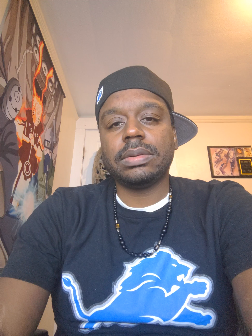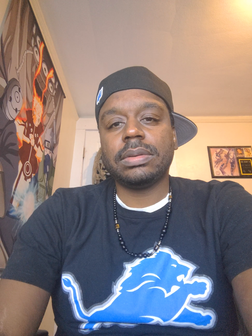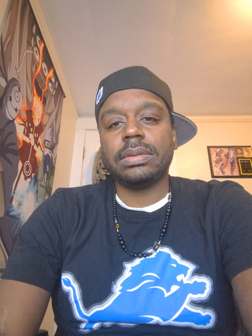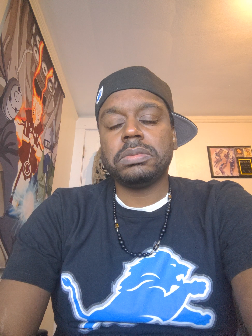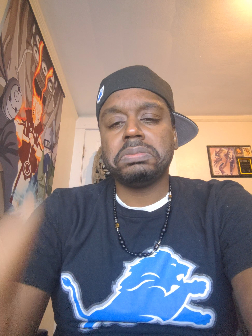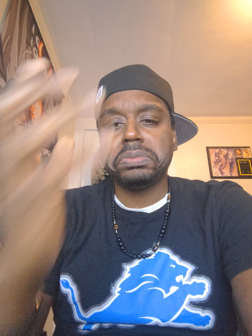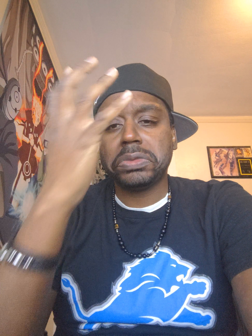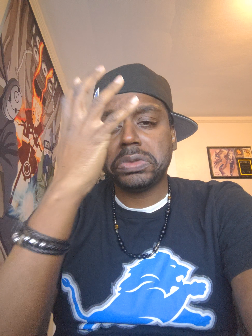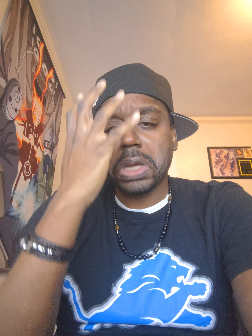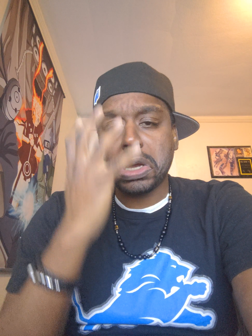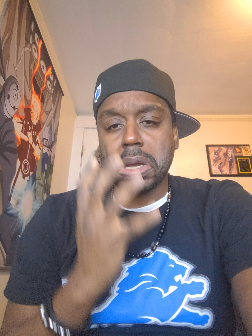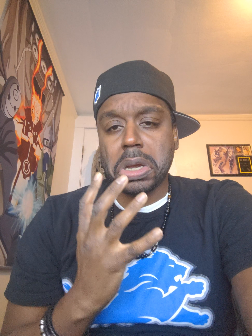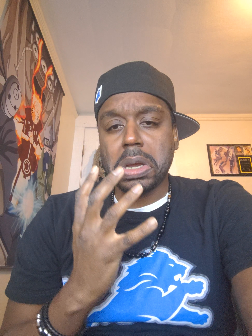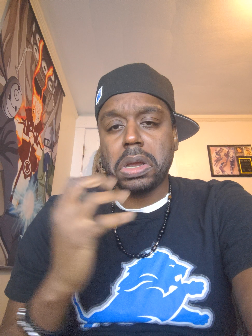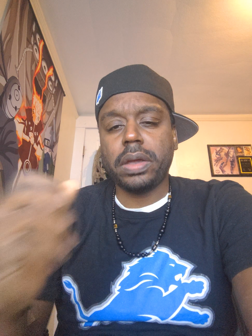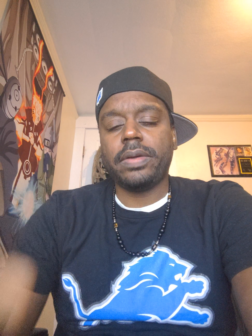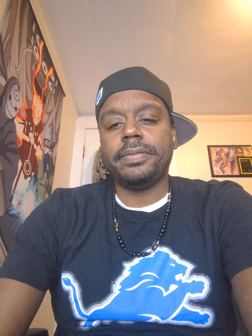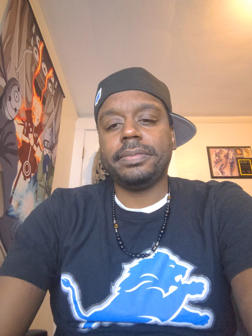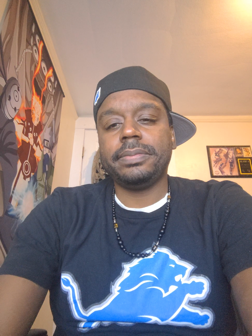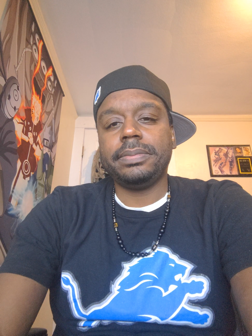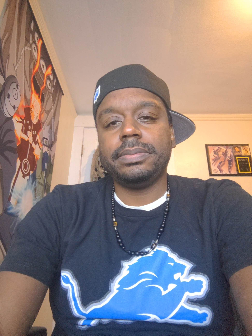sad